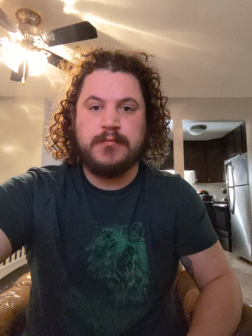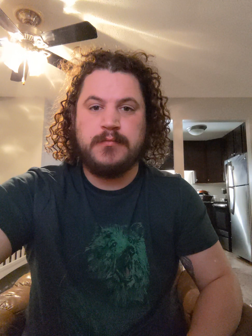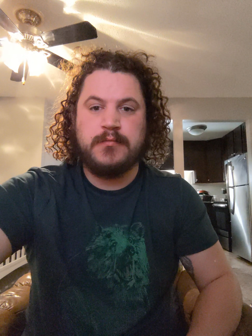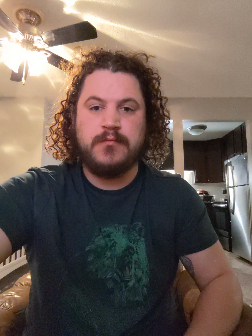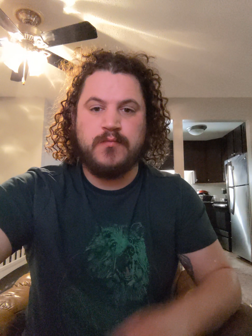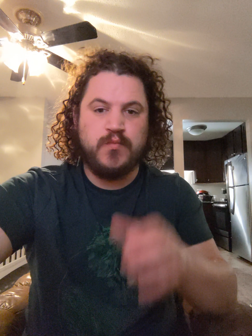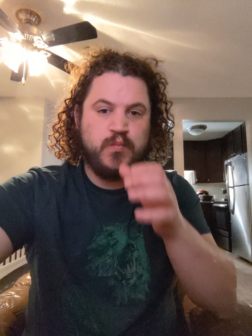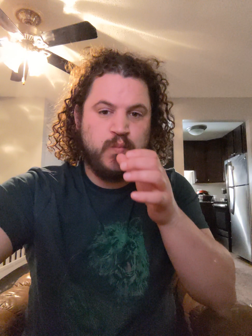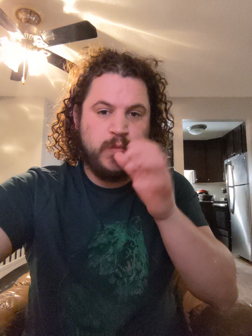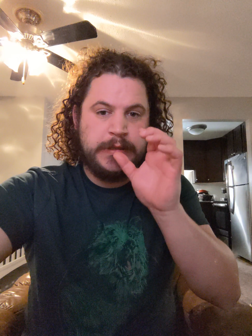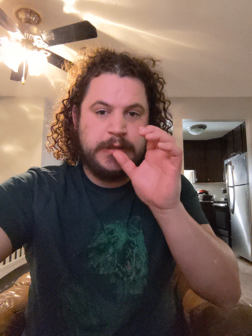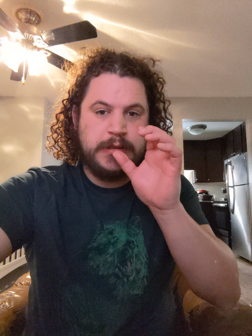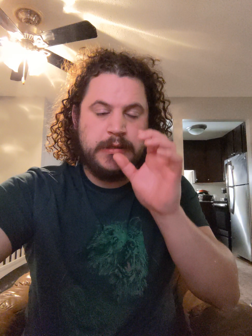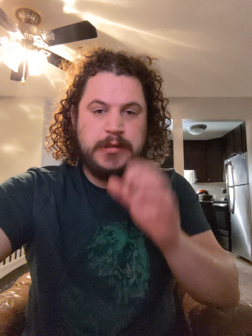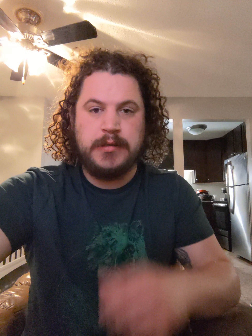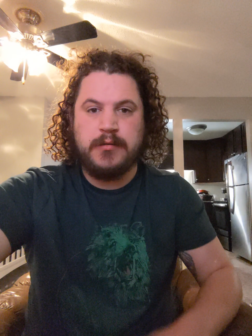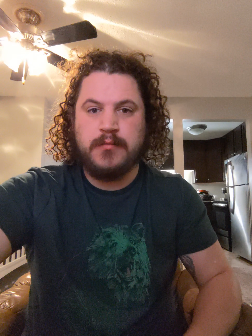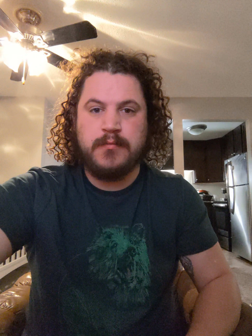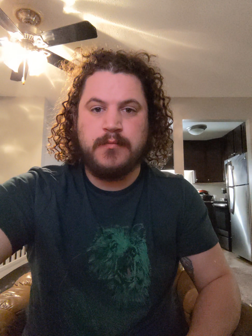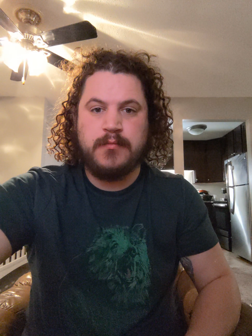drink